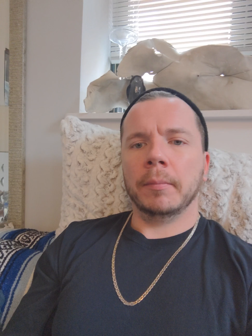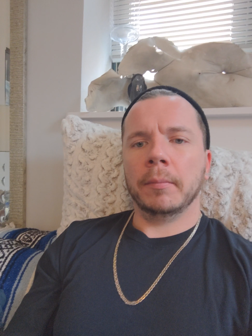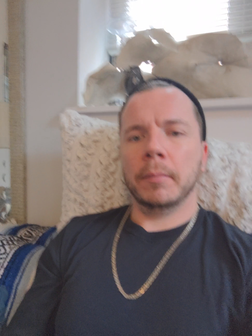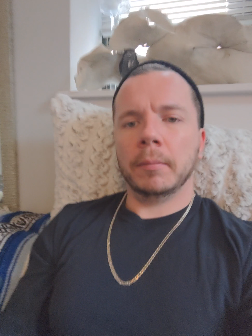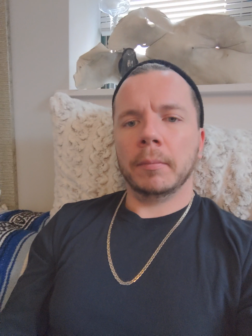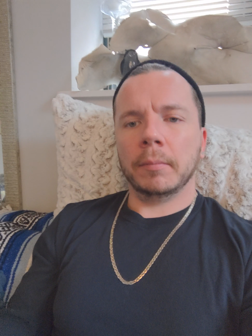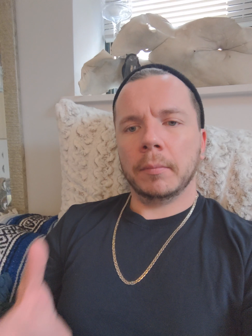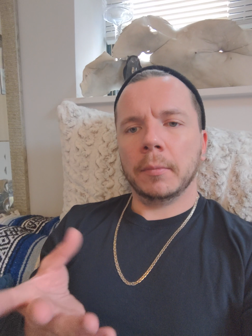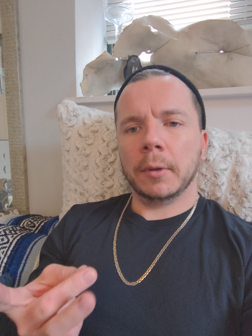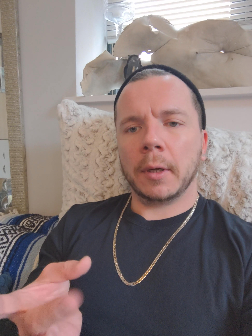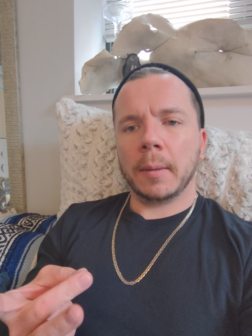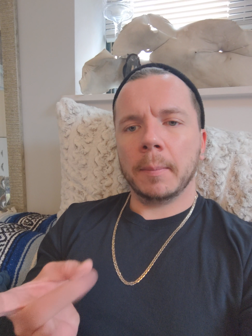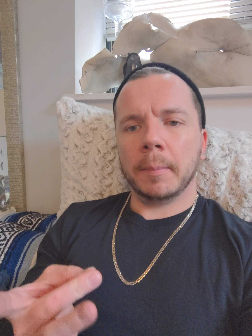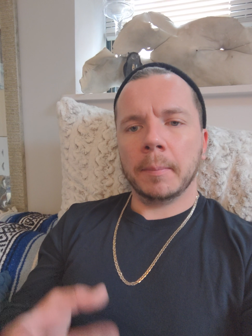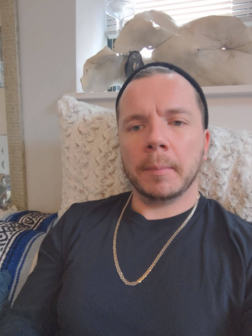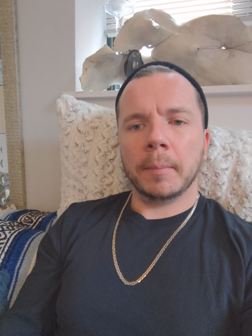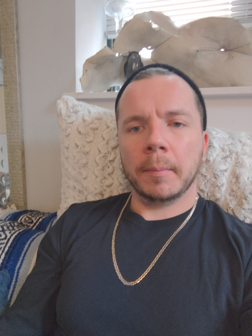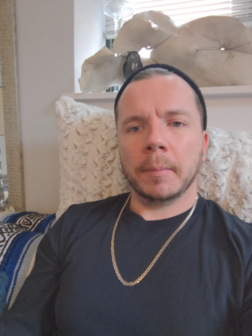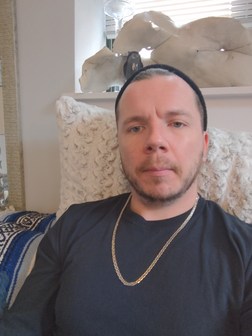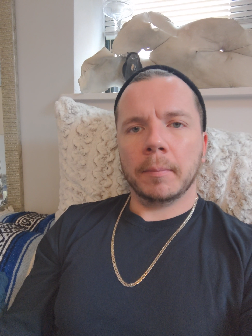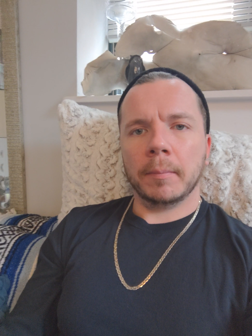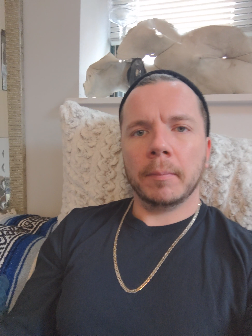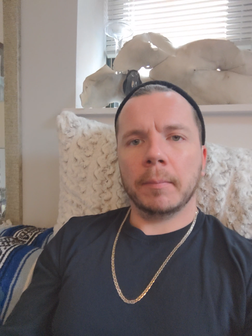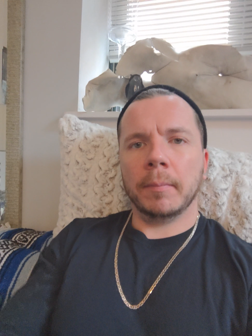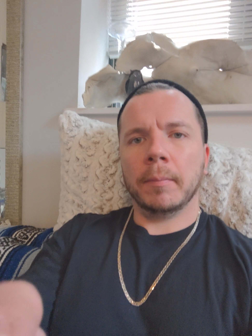sticky